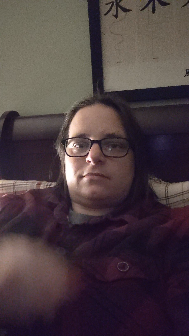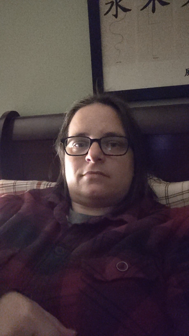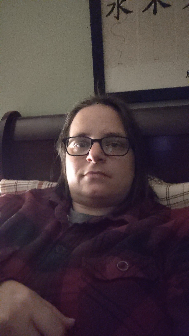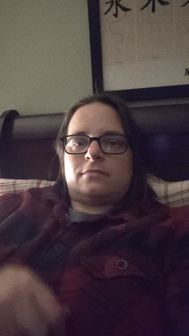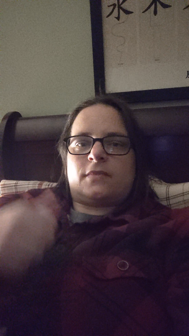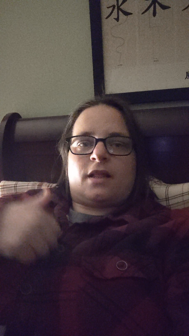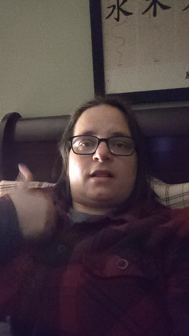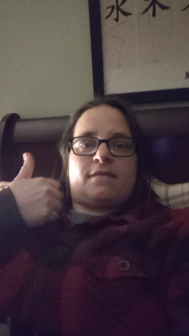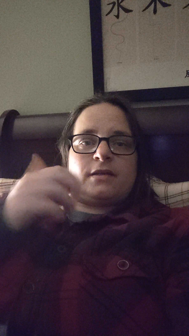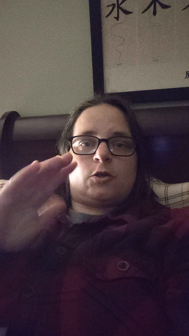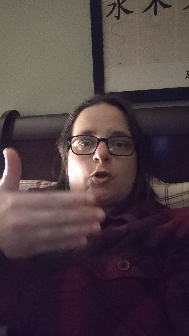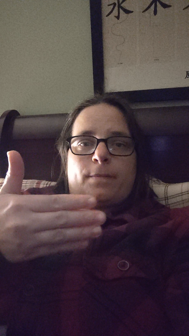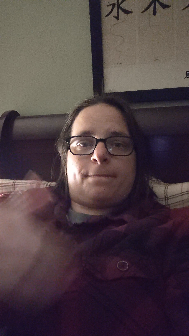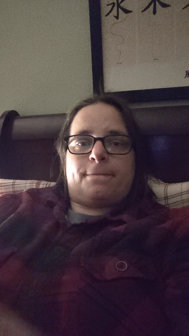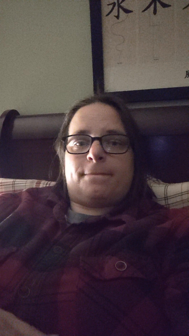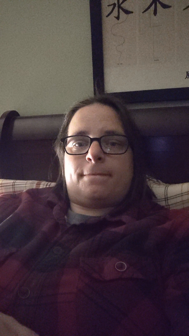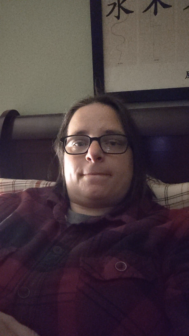living room